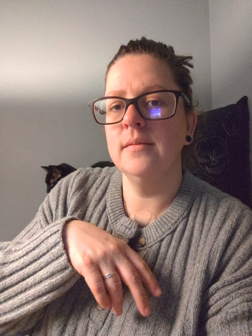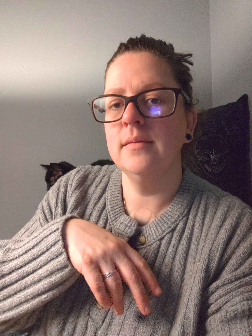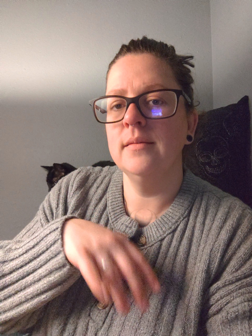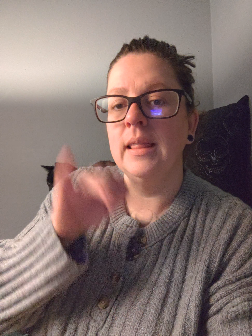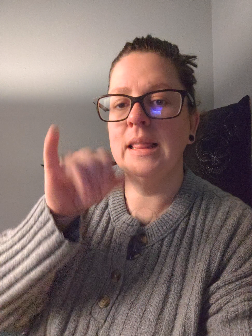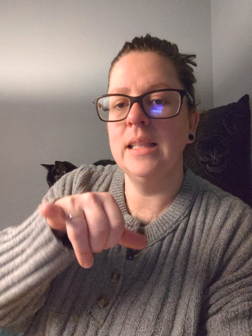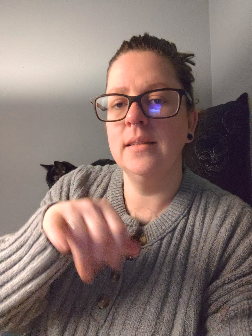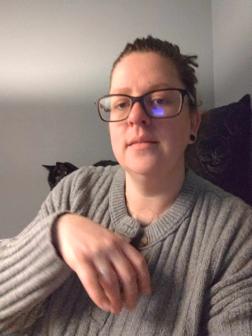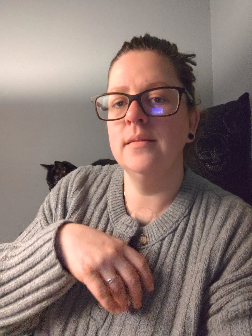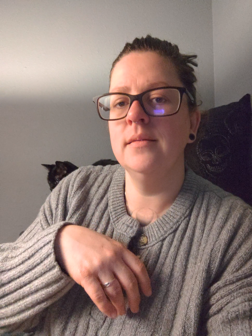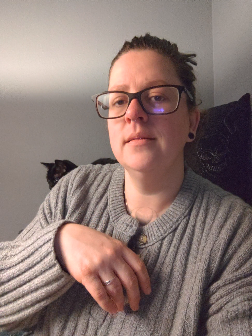that